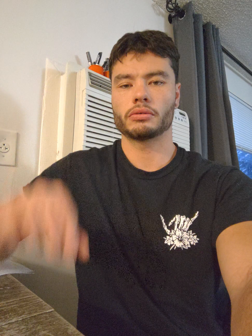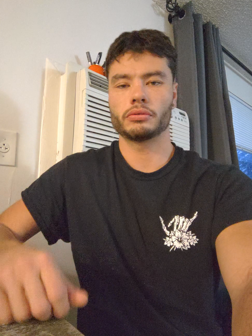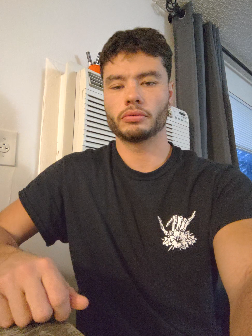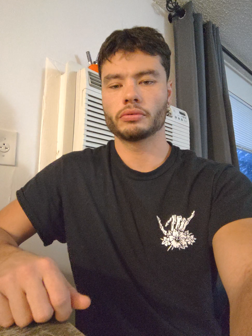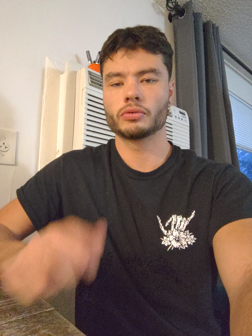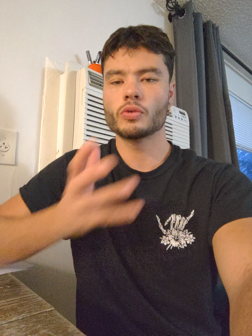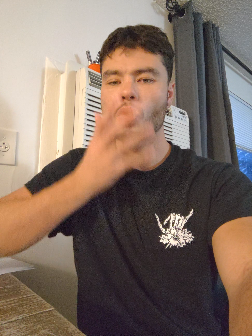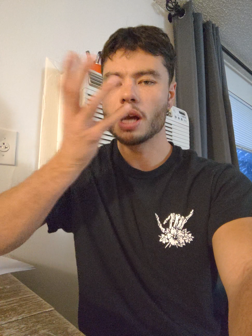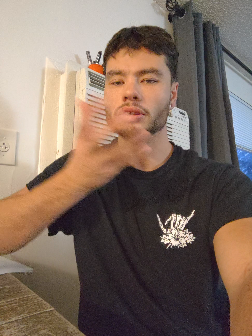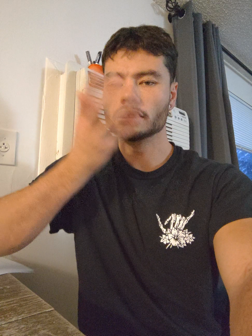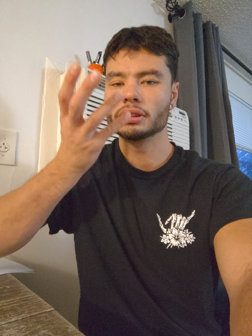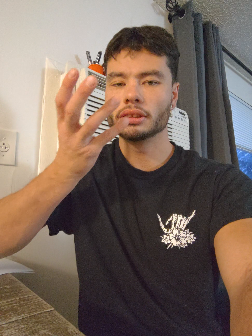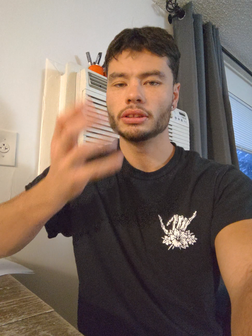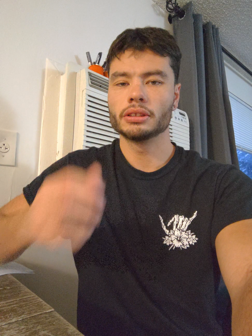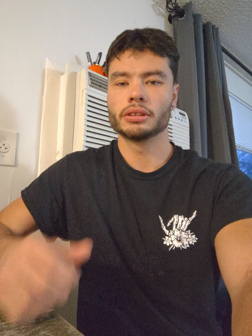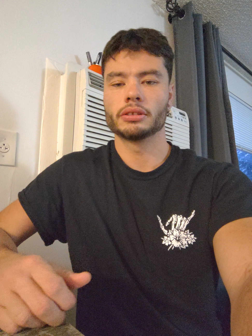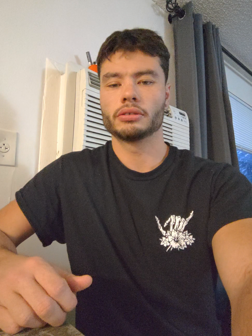grass